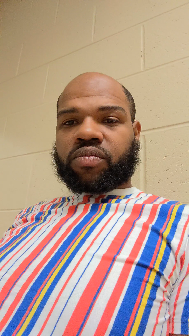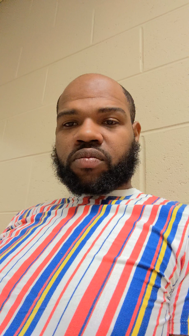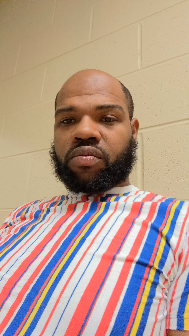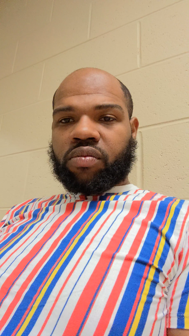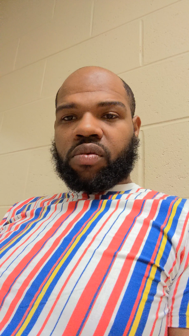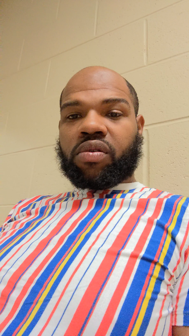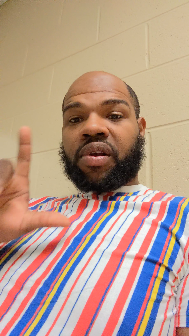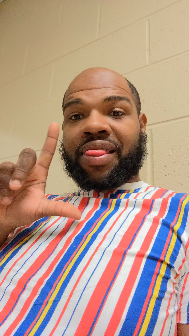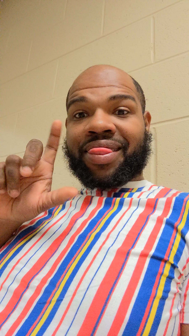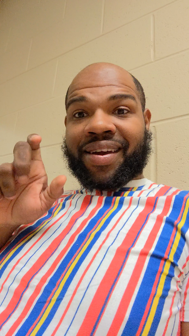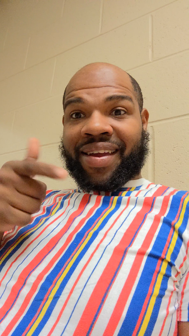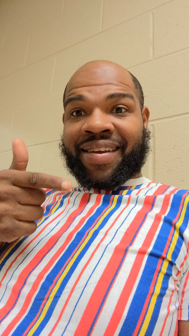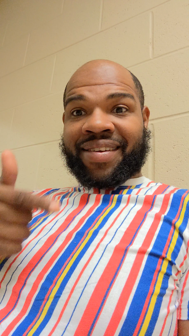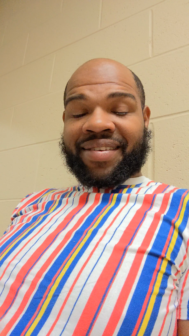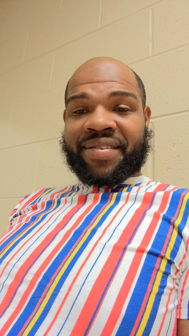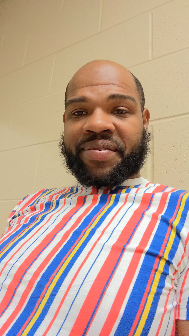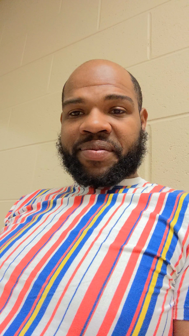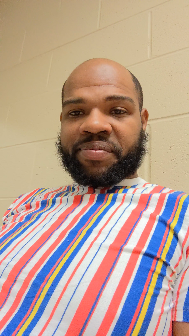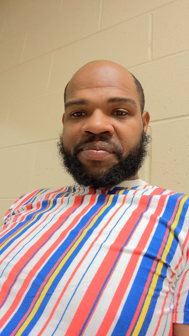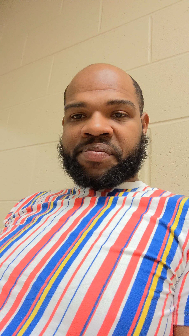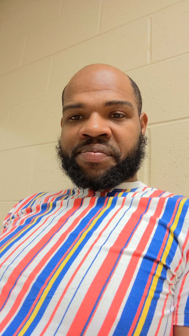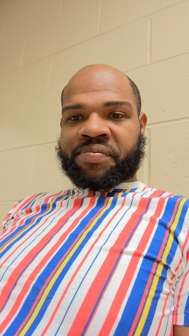leg